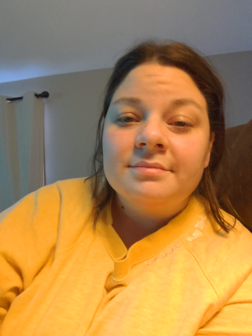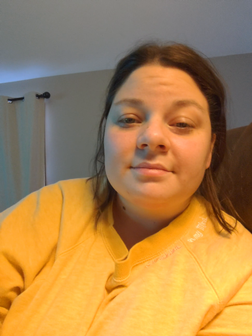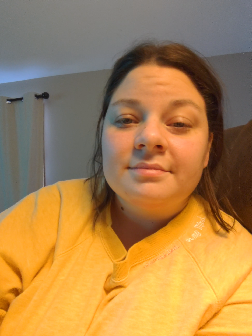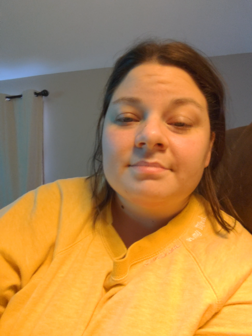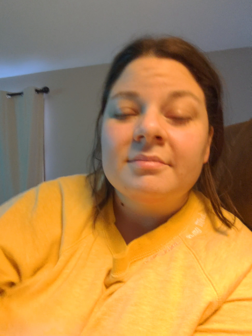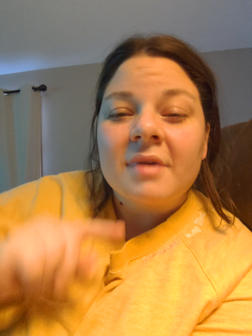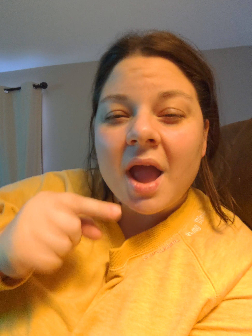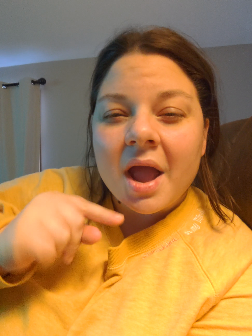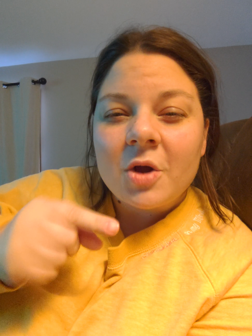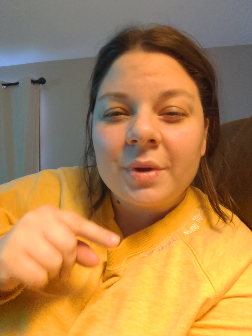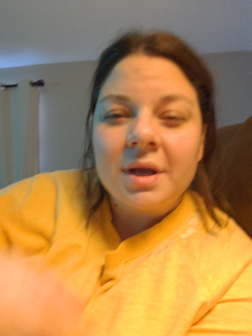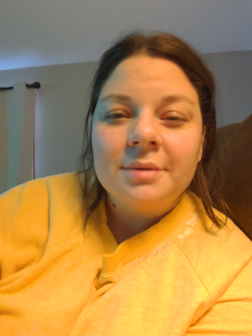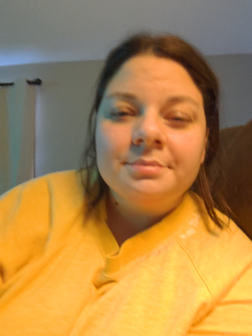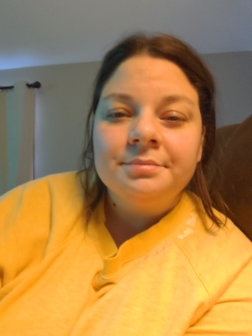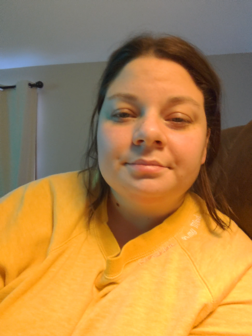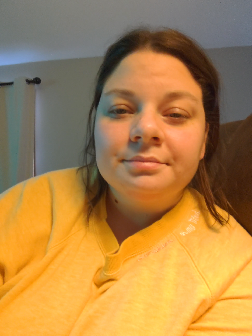owie